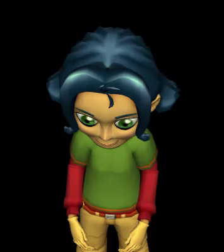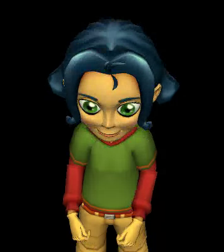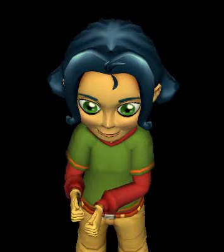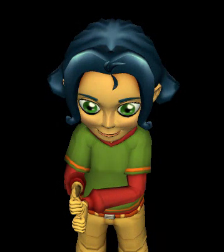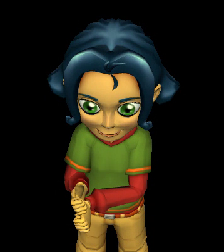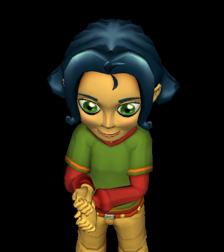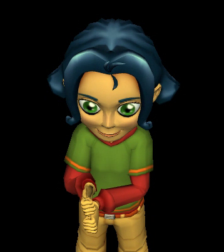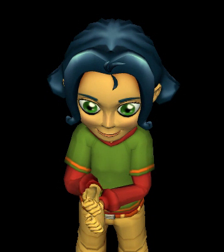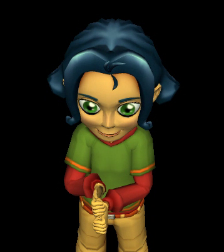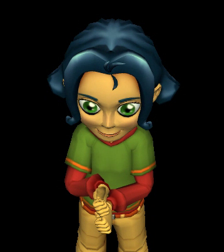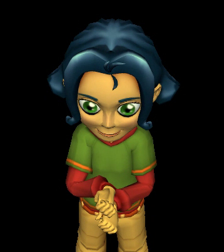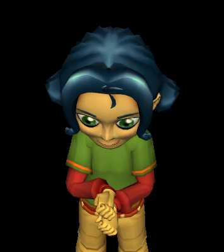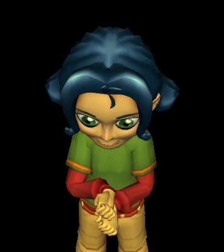يمسح